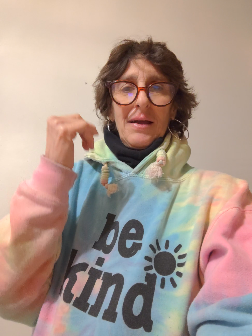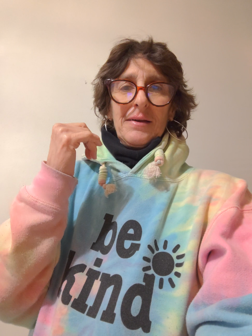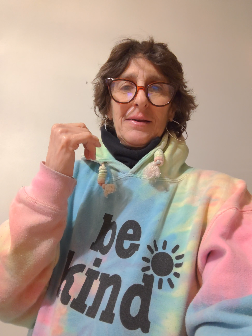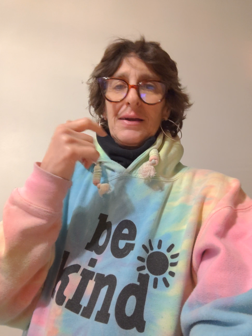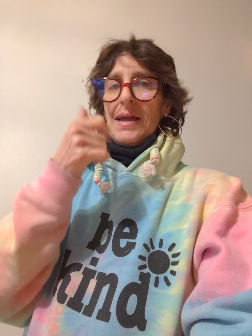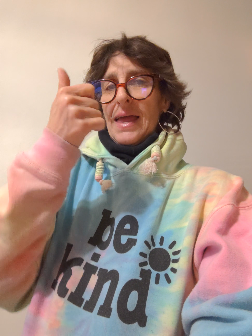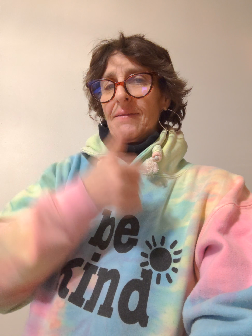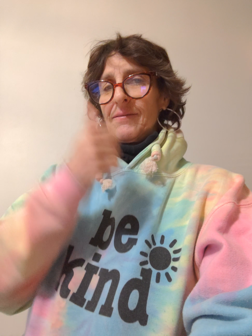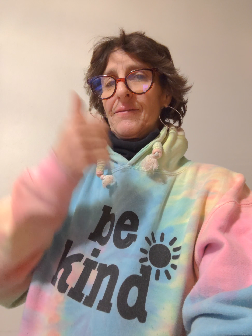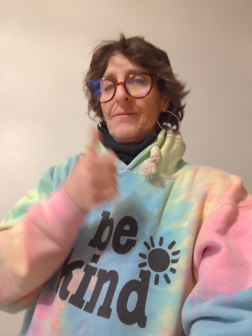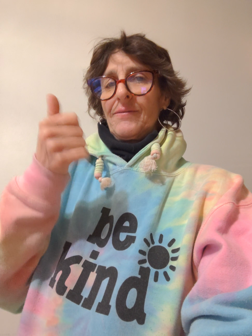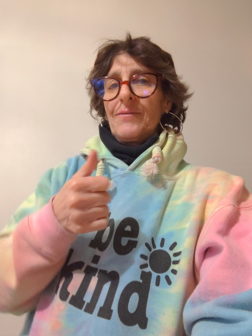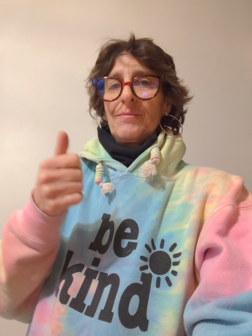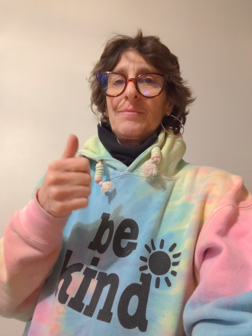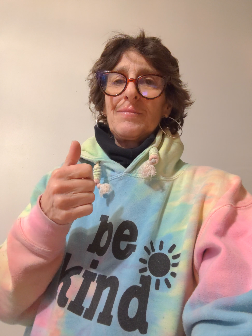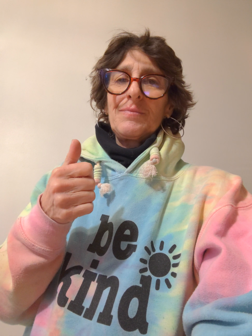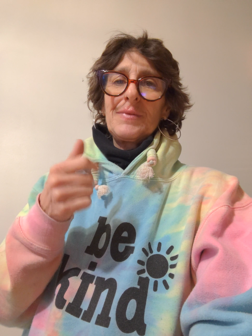every